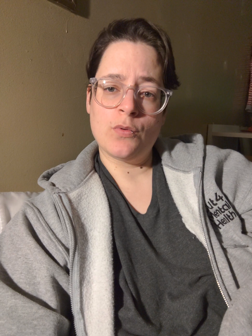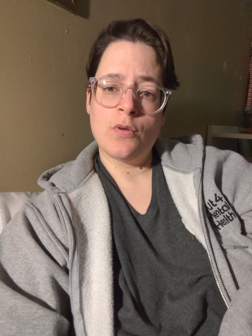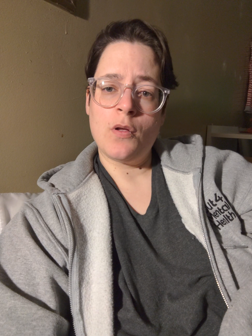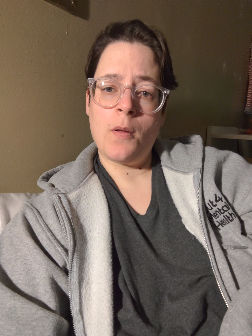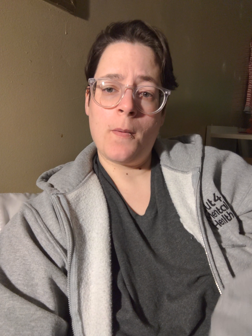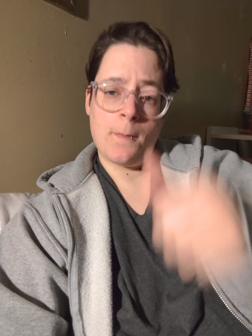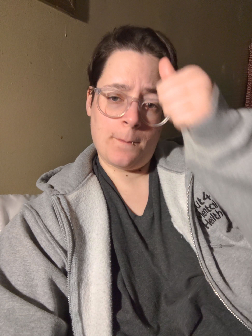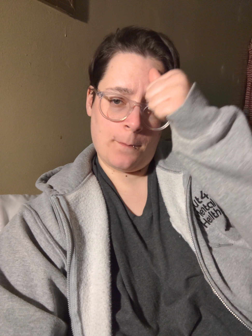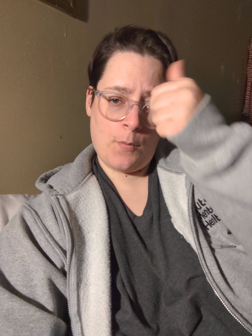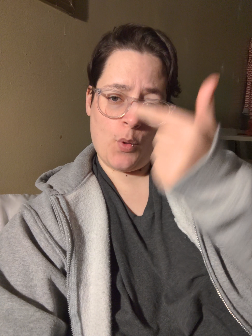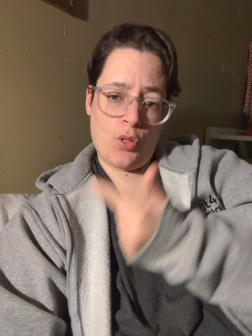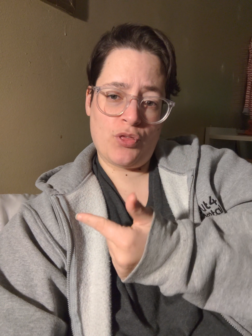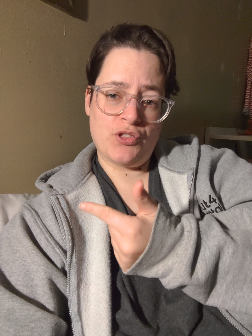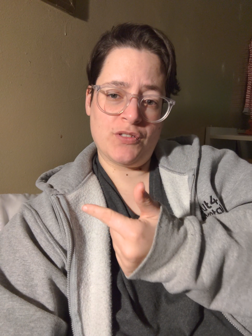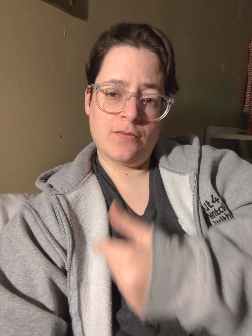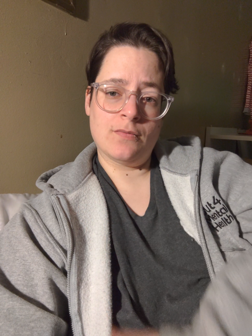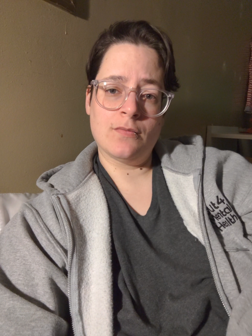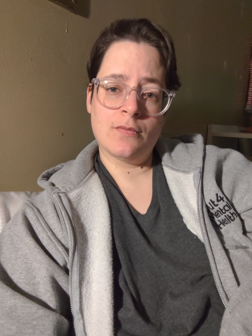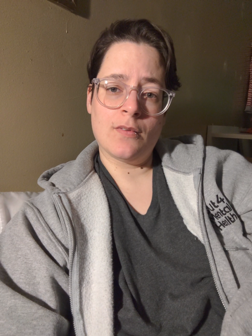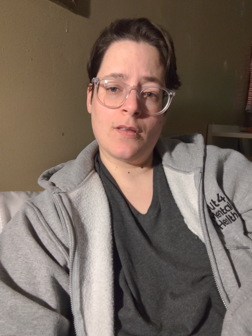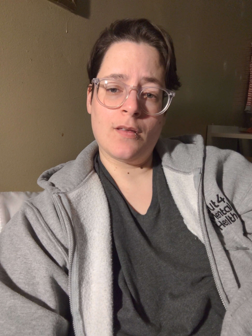brother